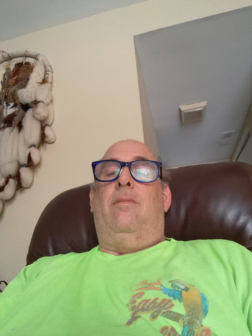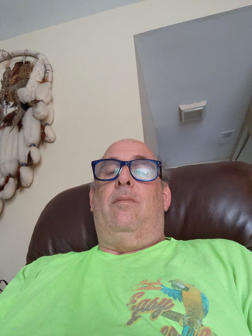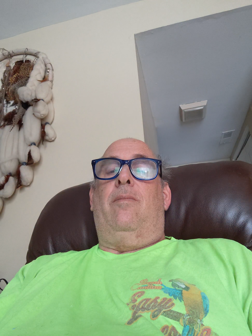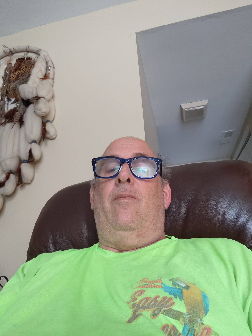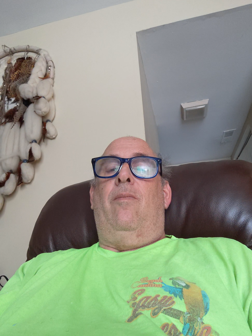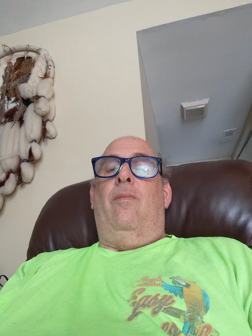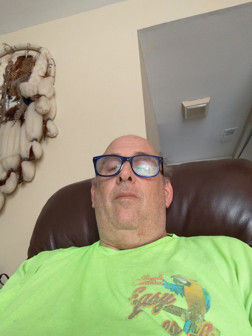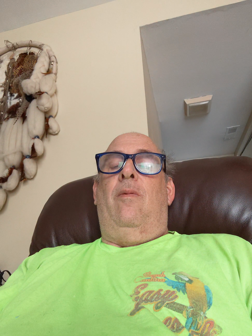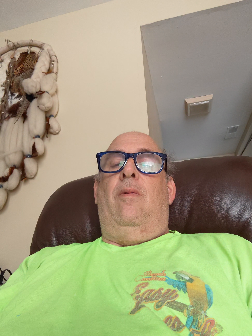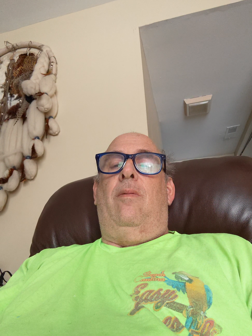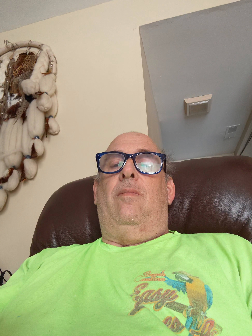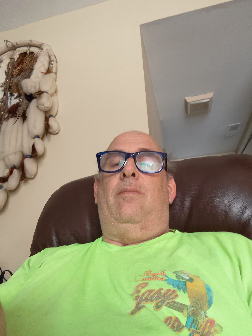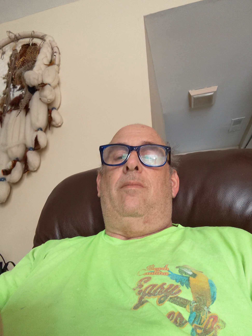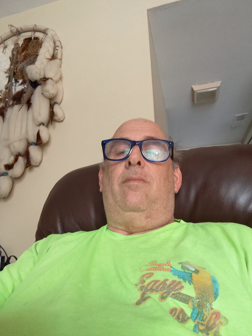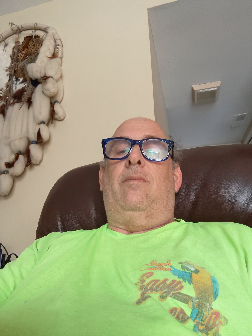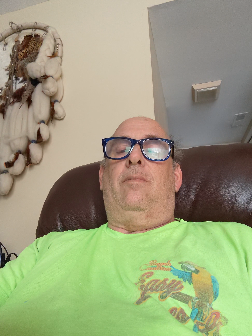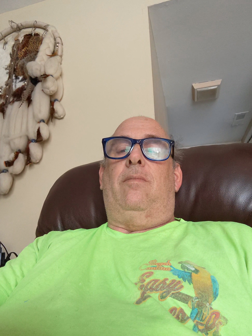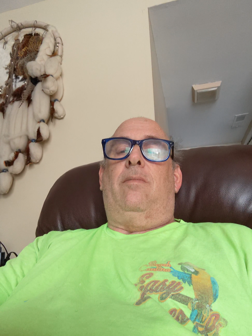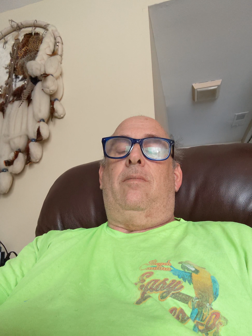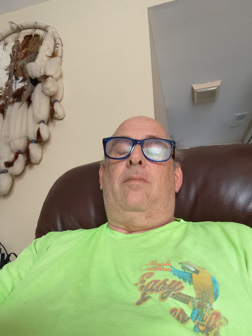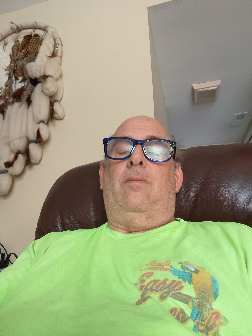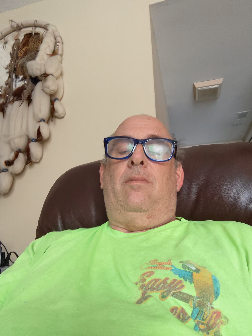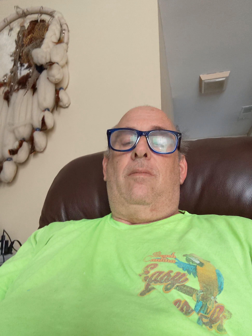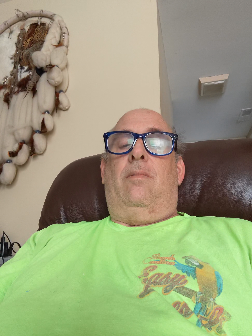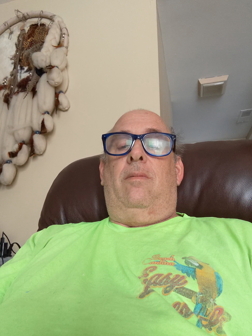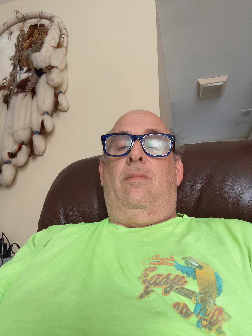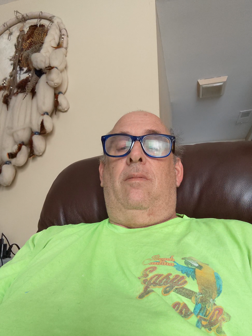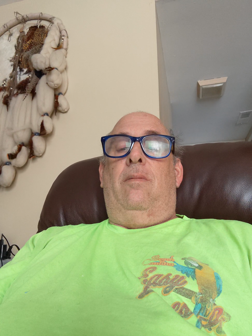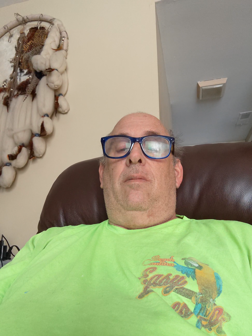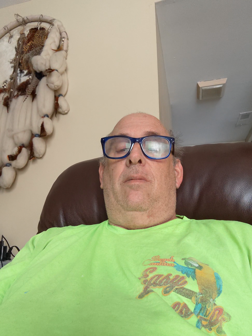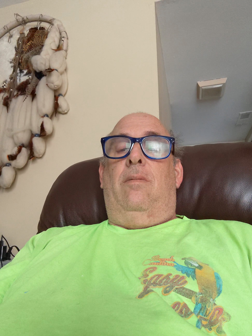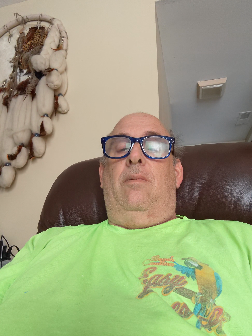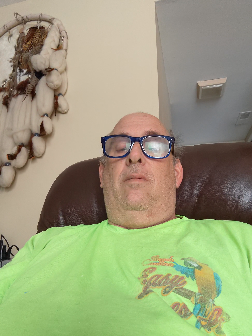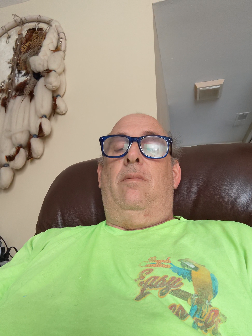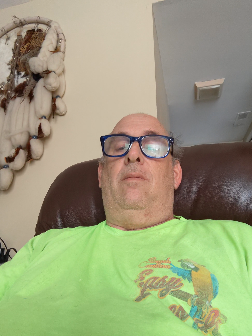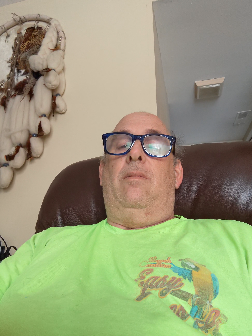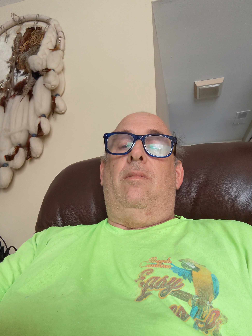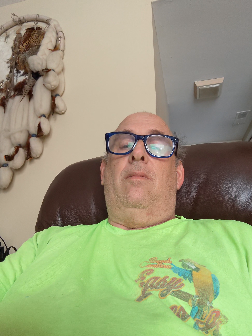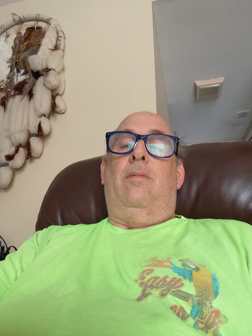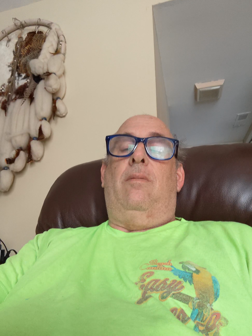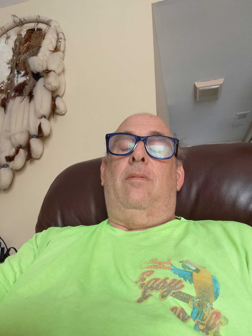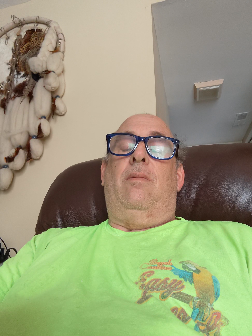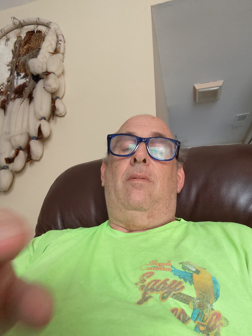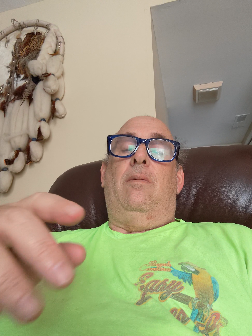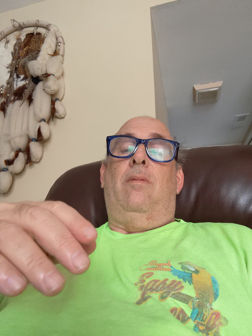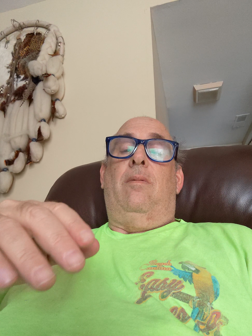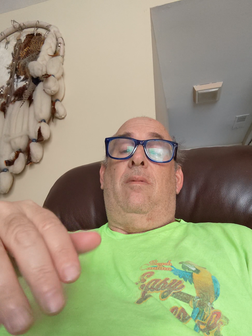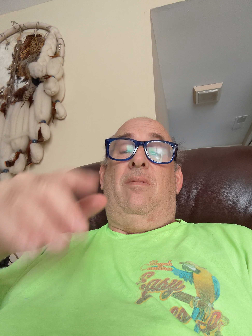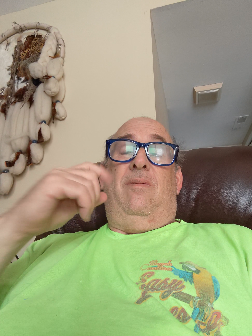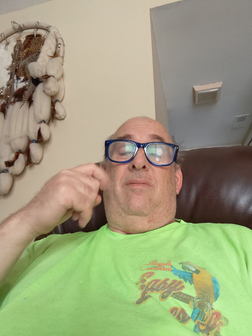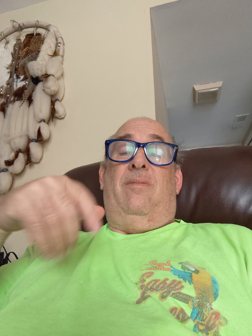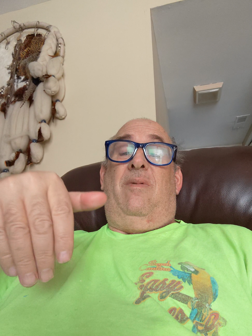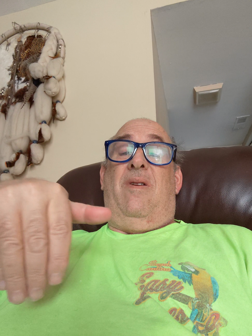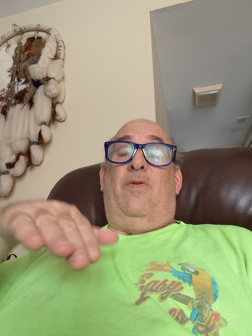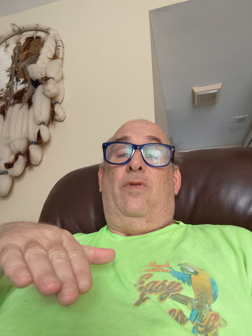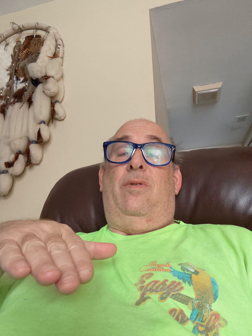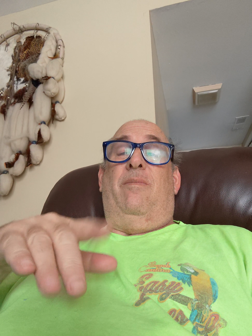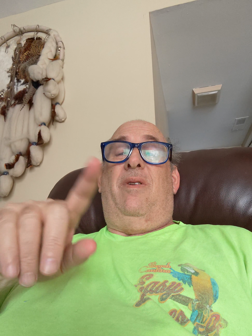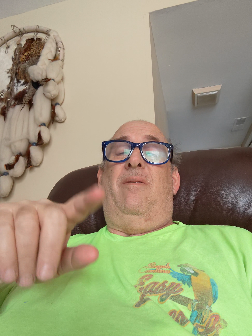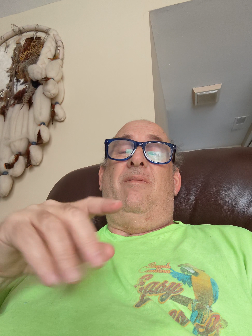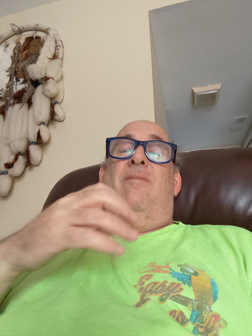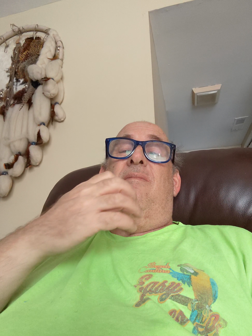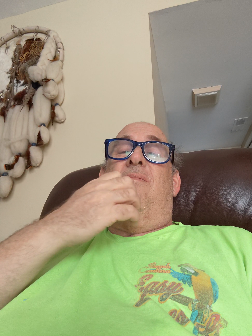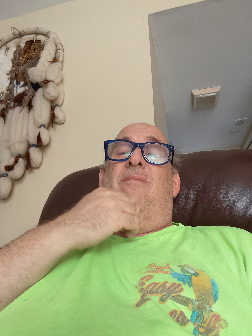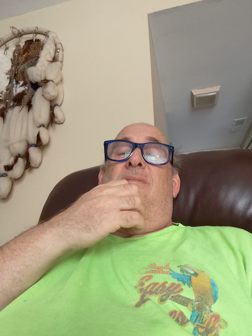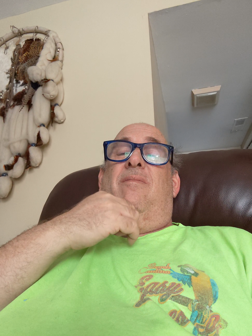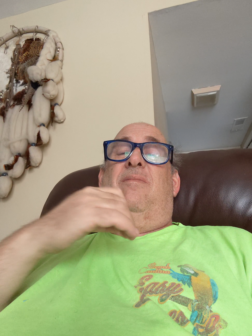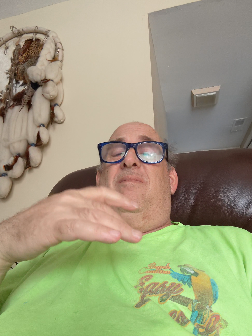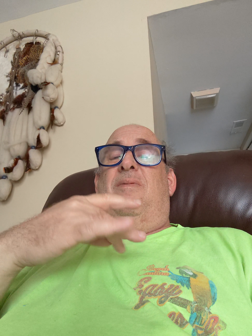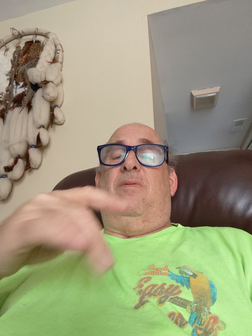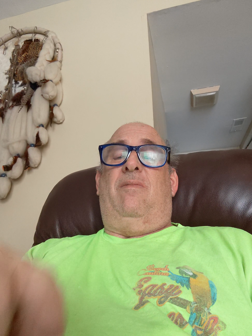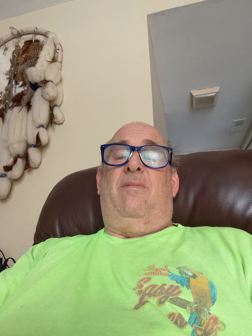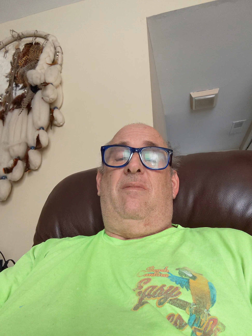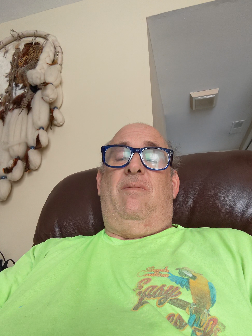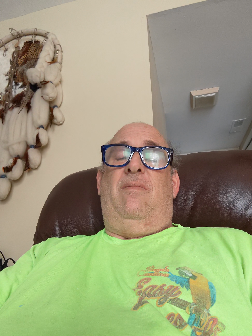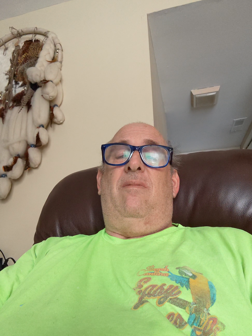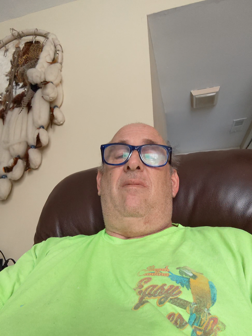underwear